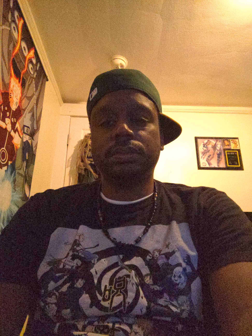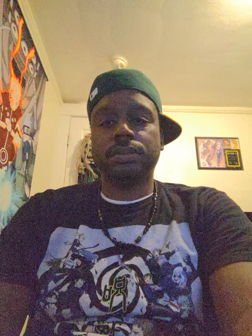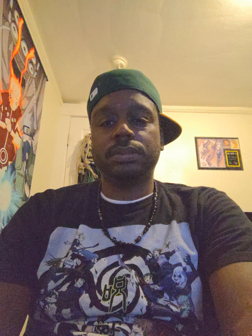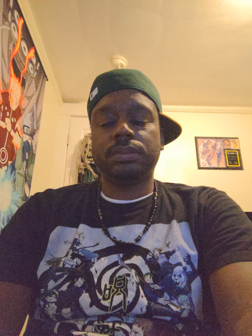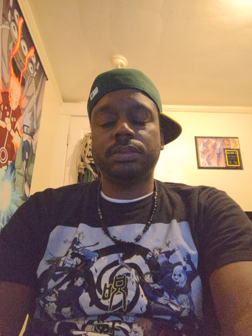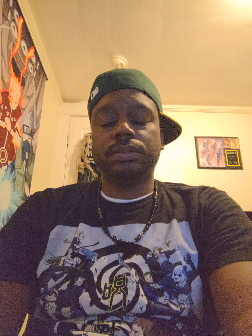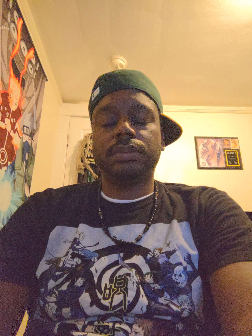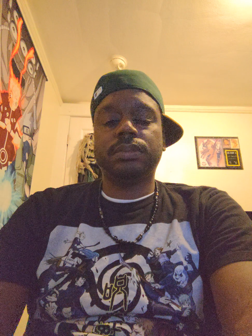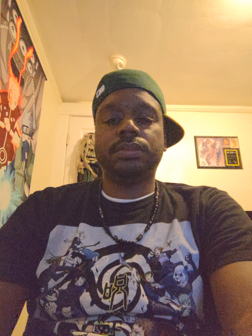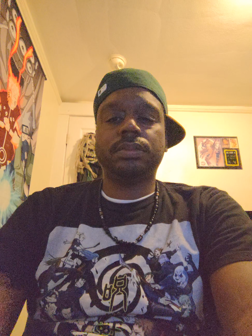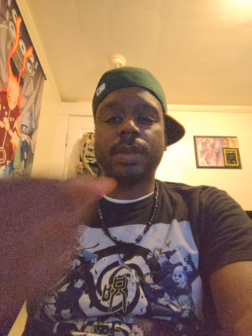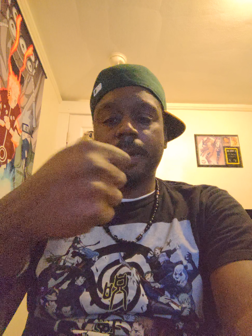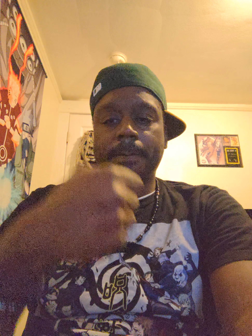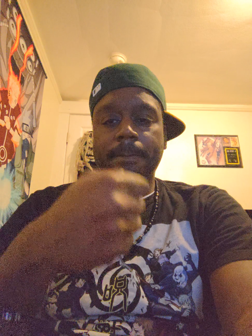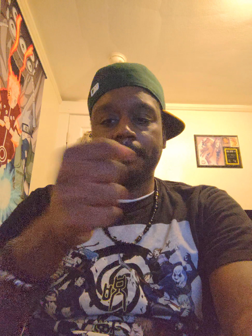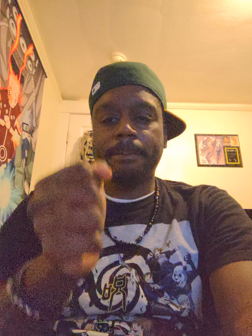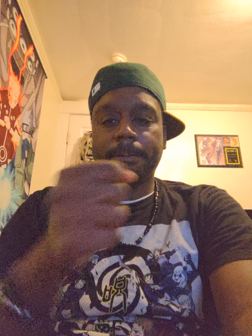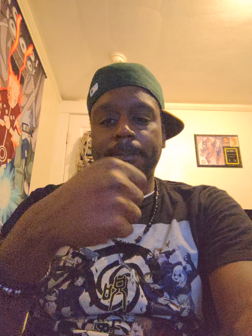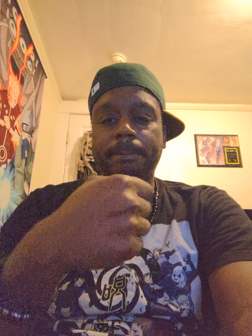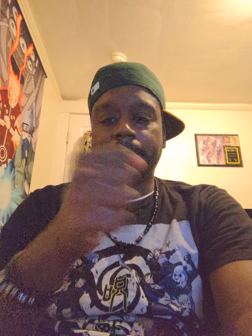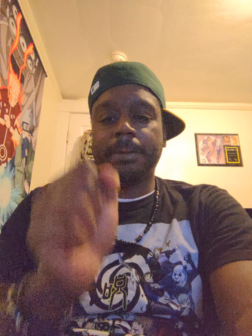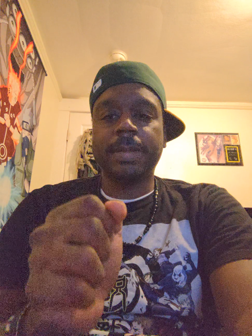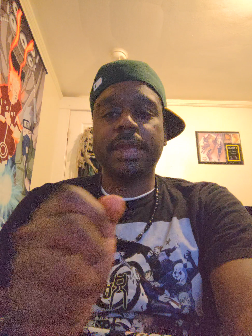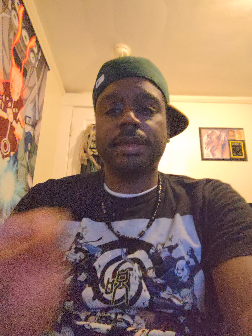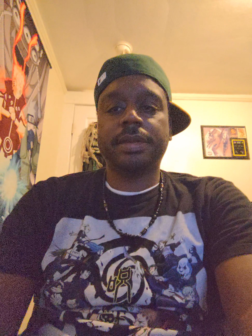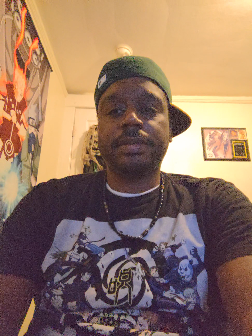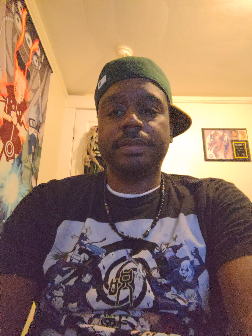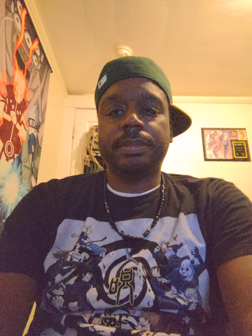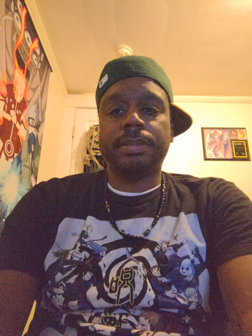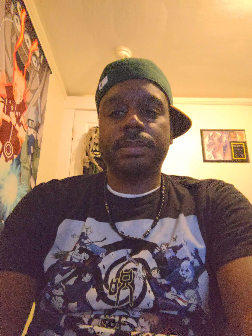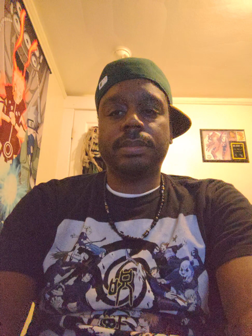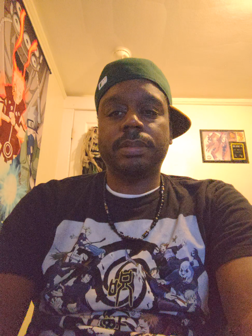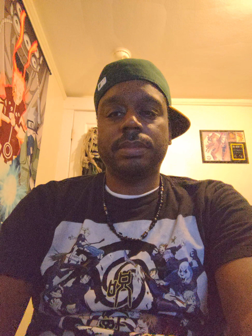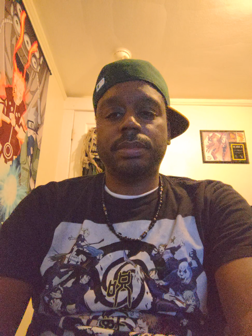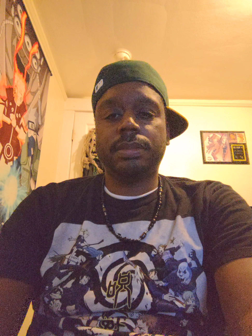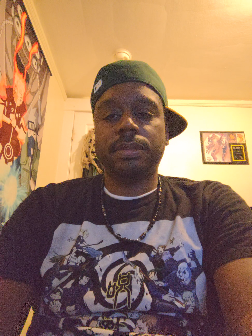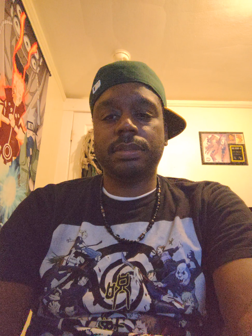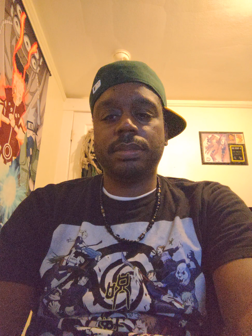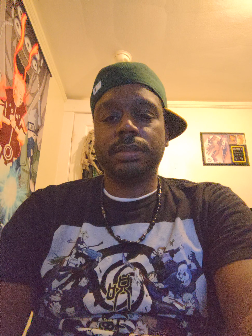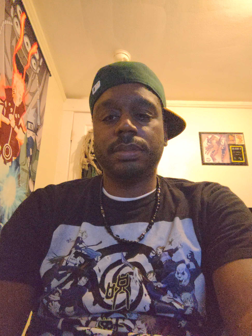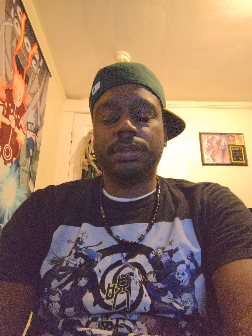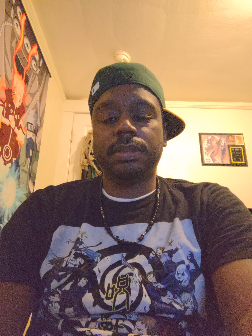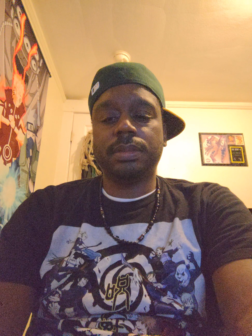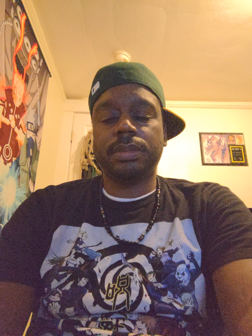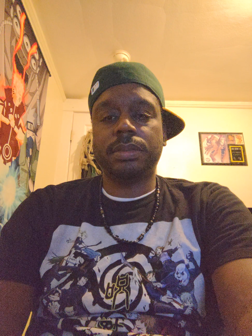make